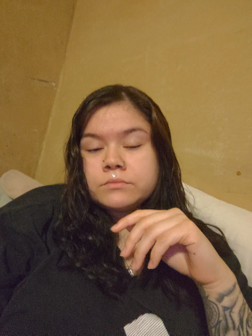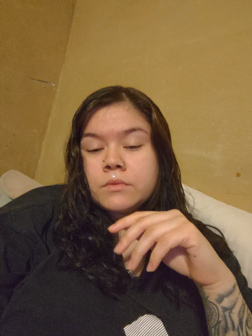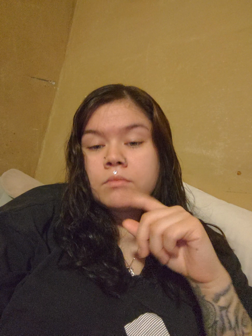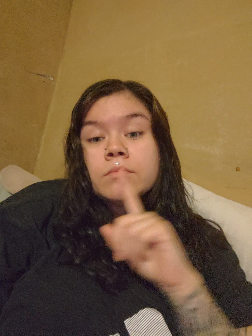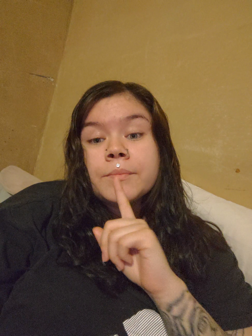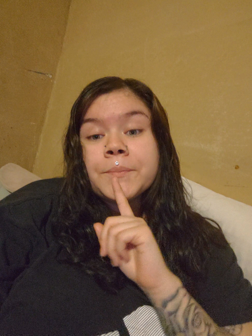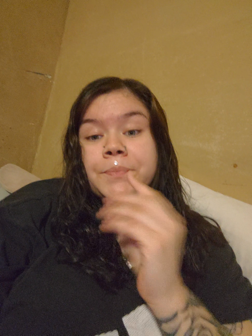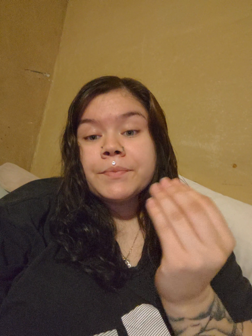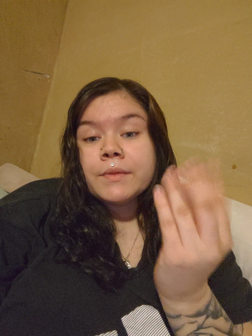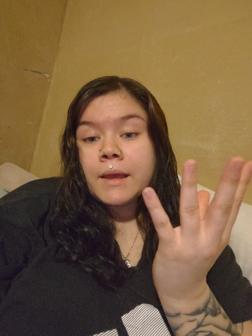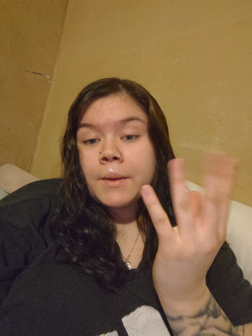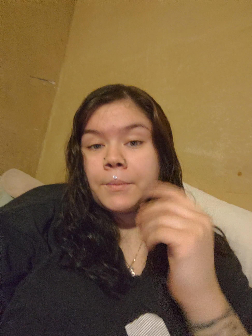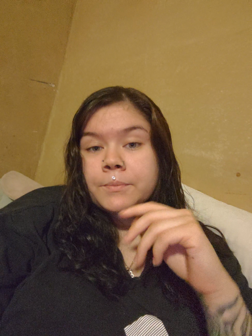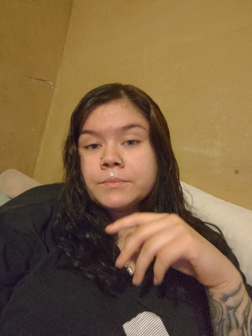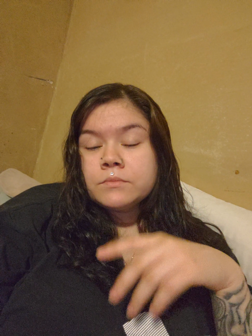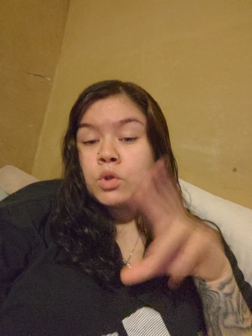lamp